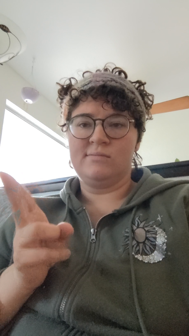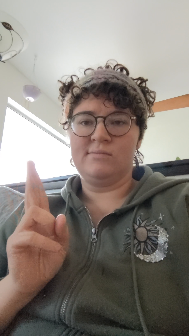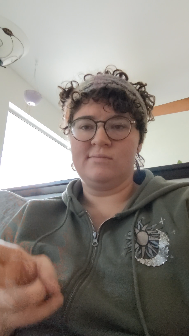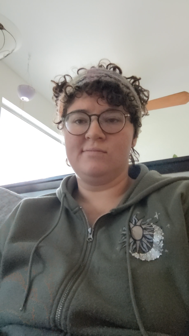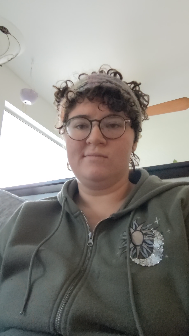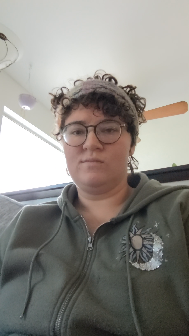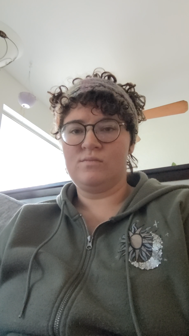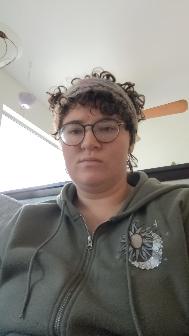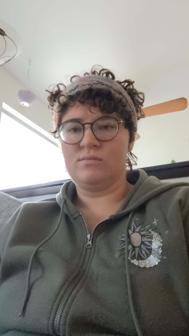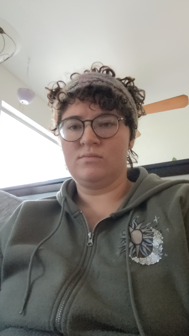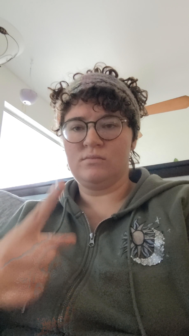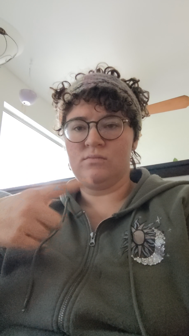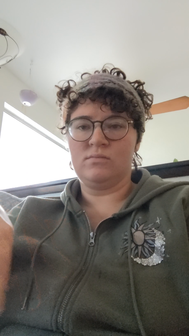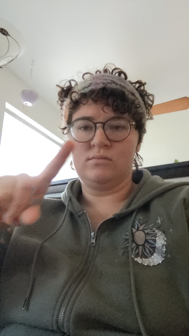around